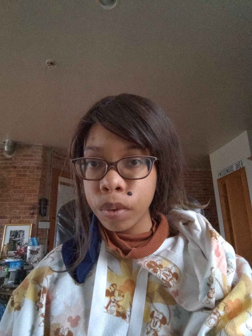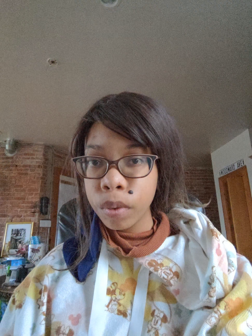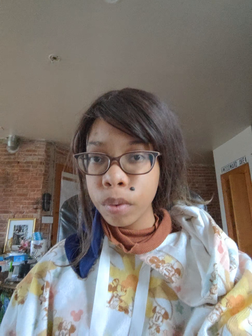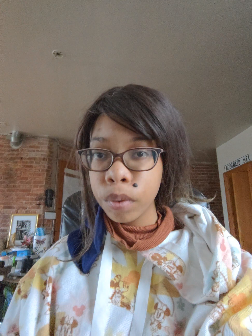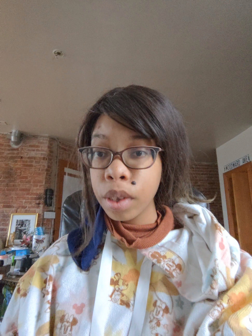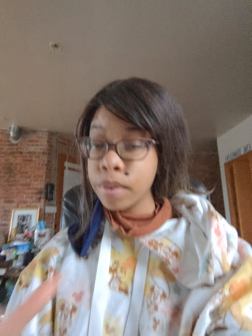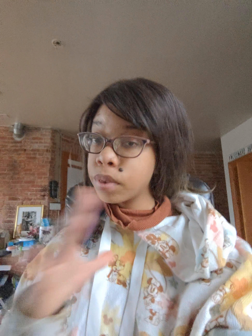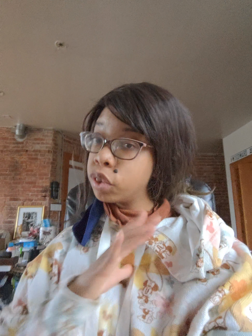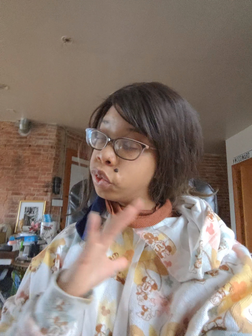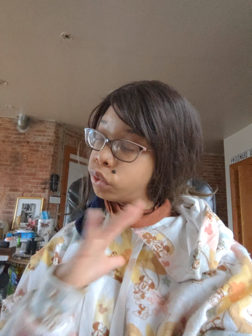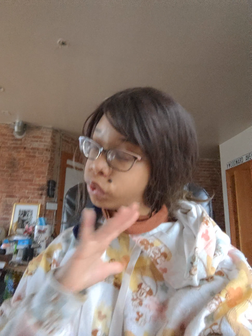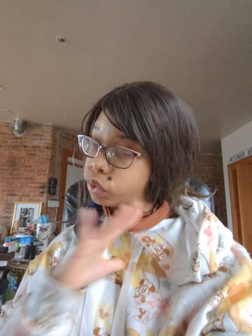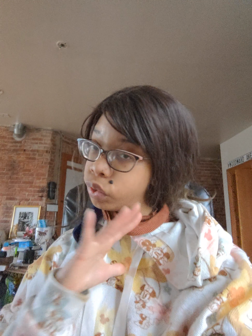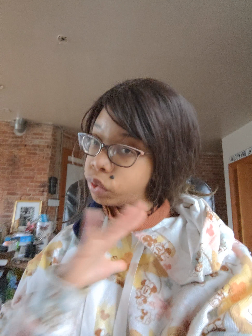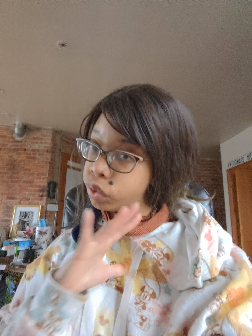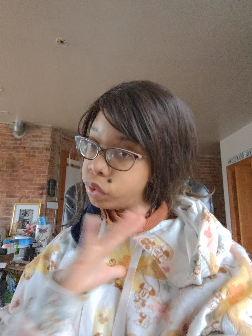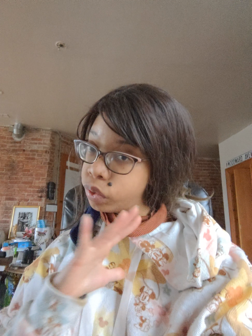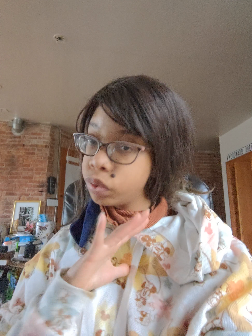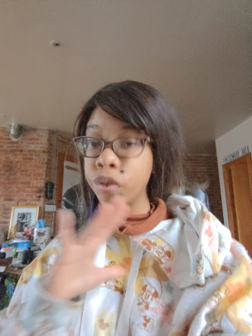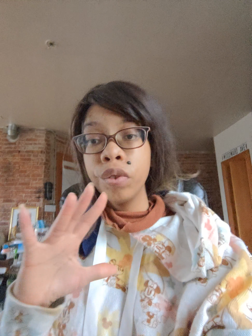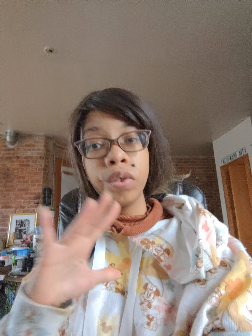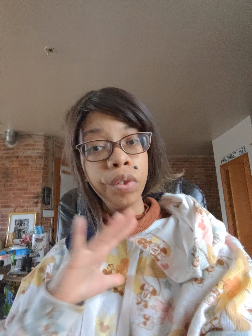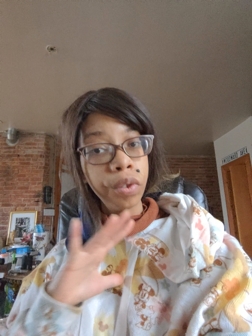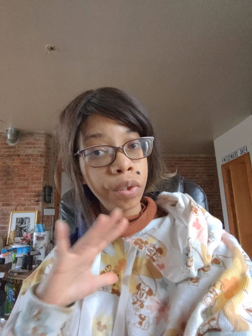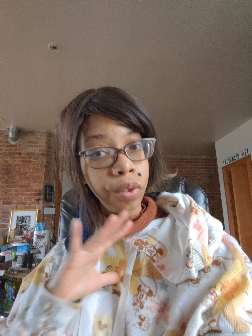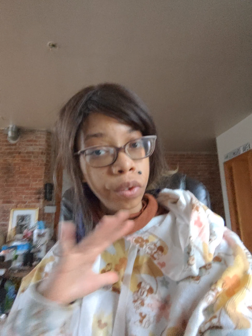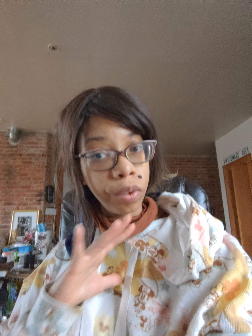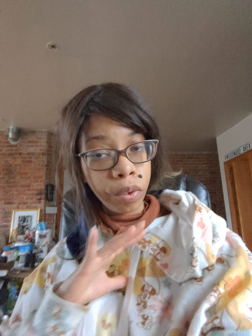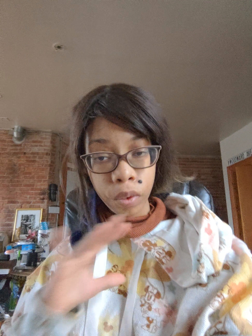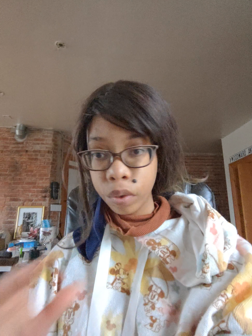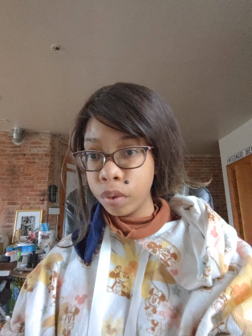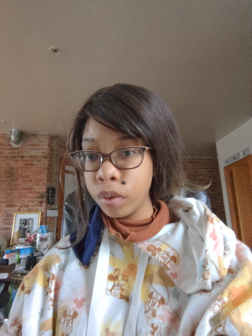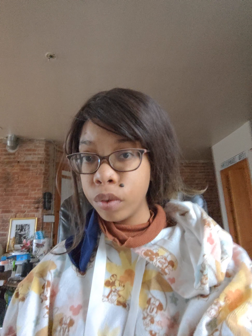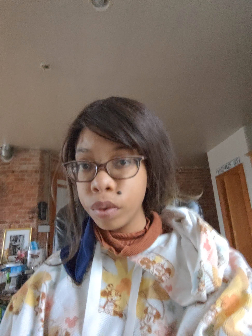fine